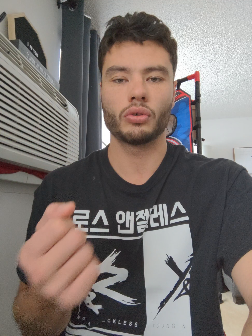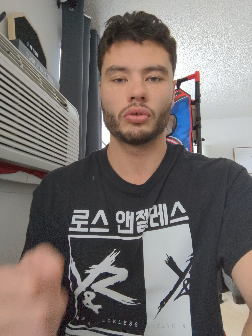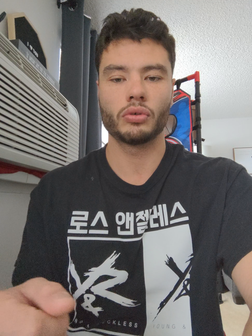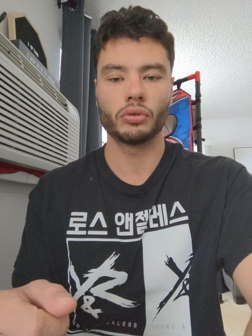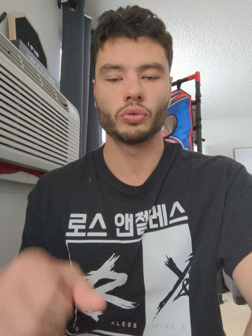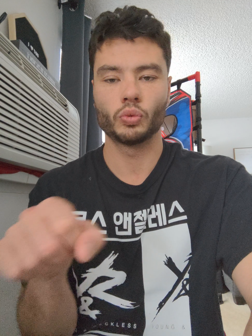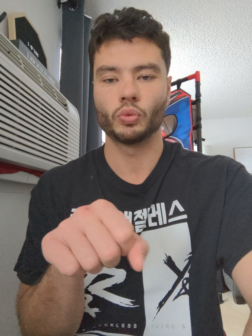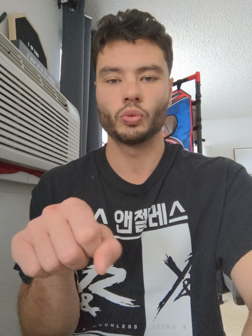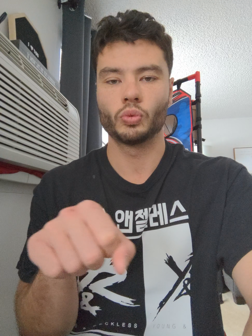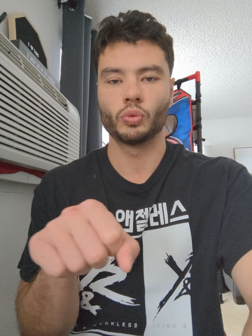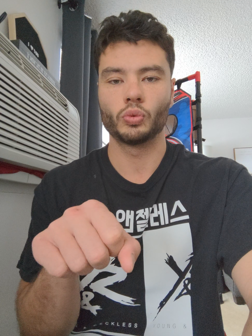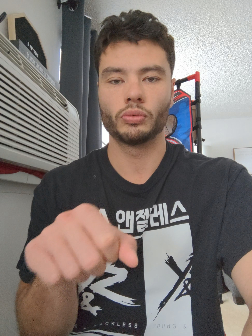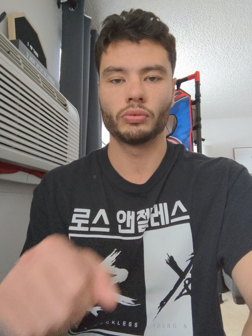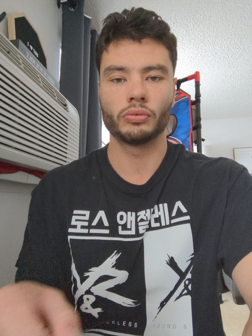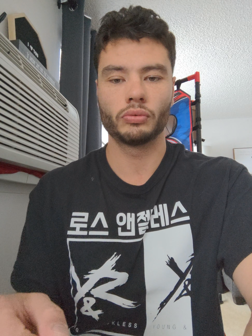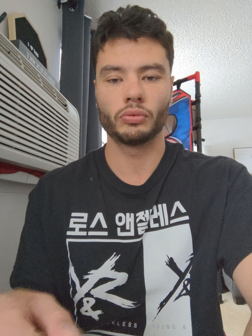shoe